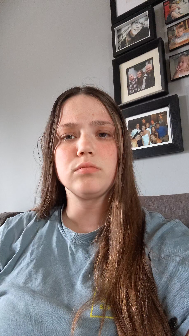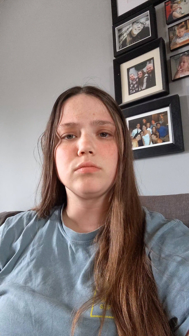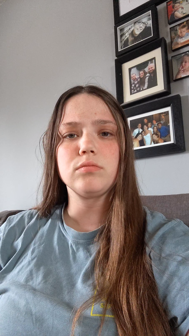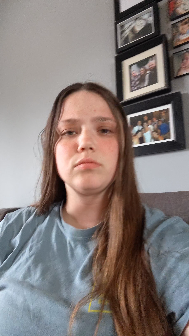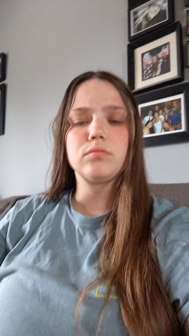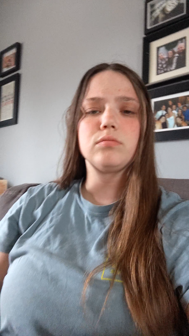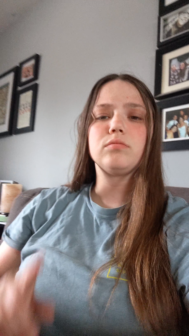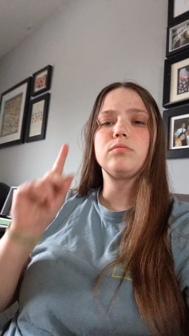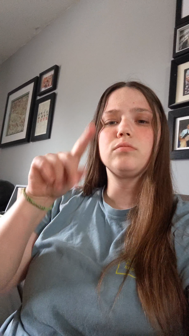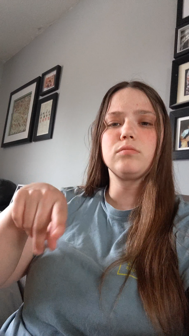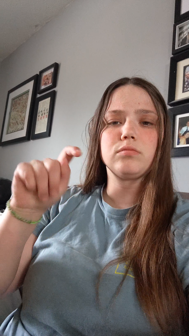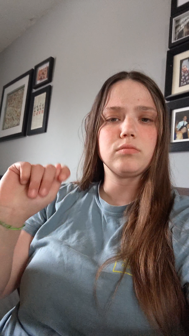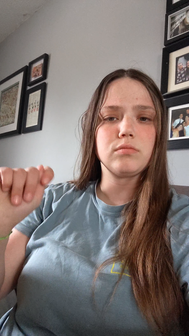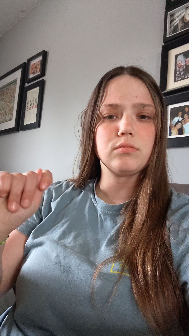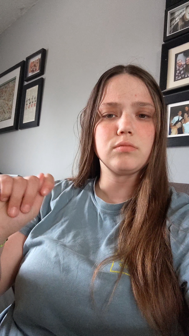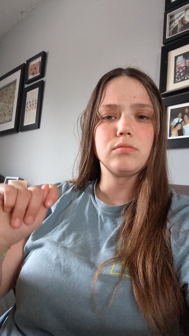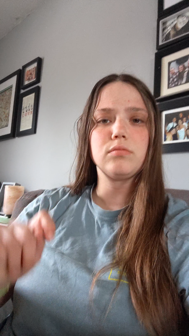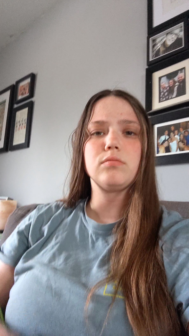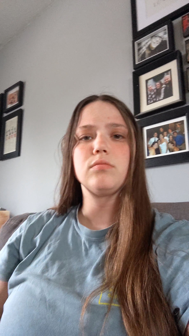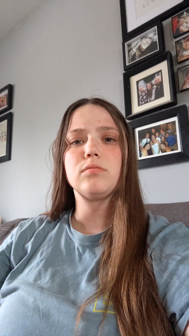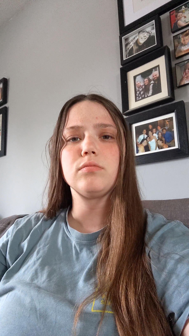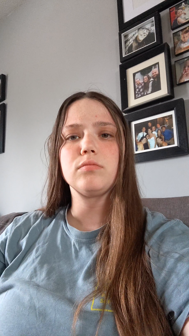go potty